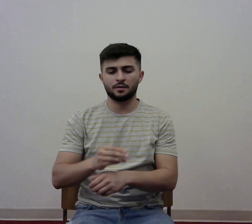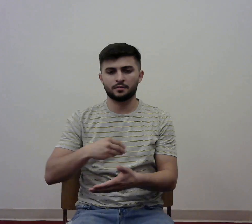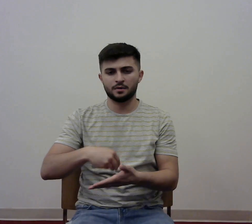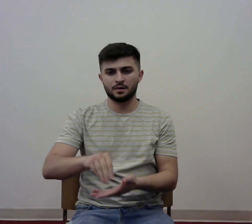almaq